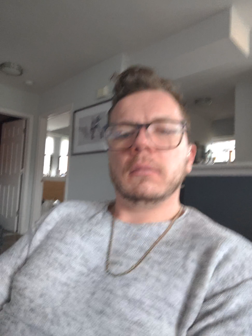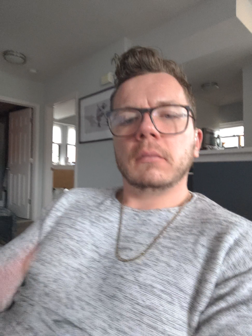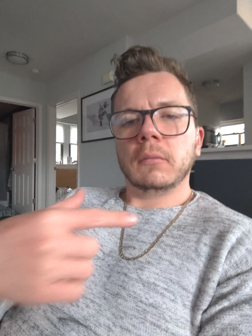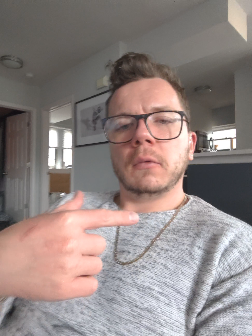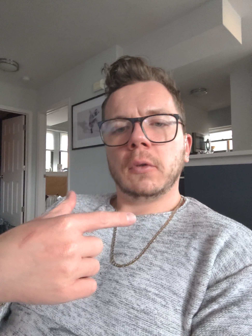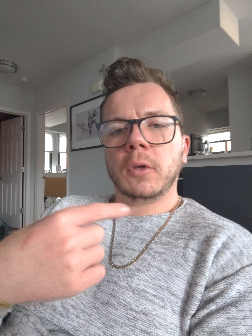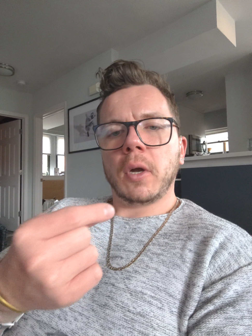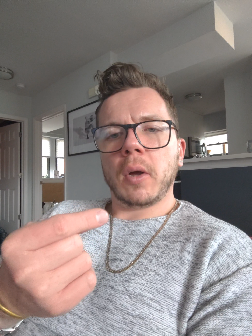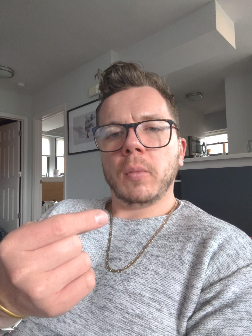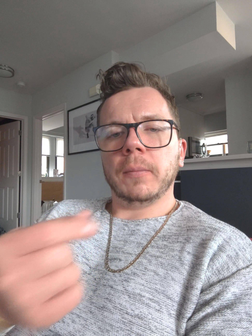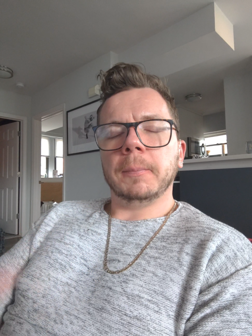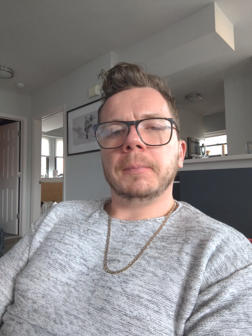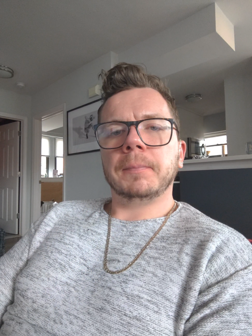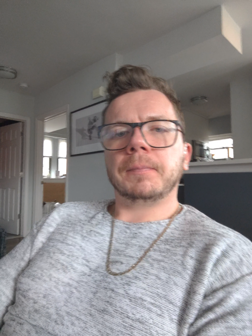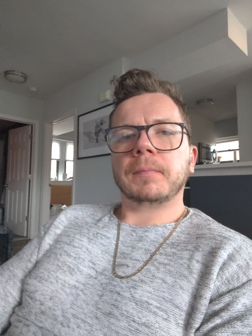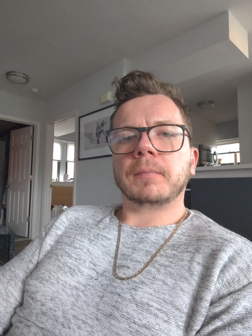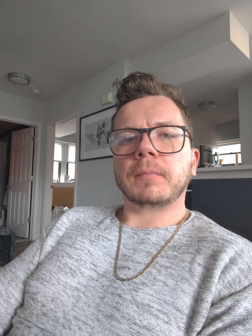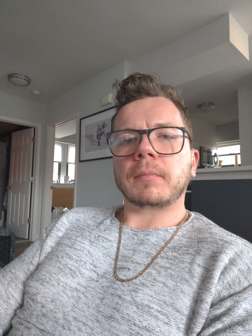go